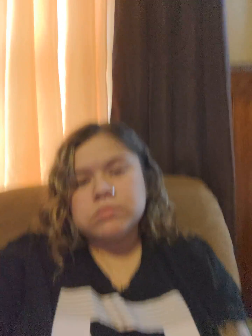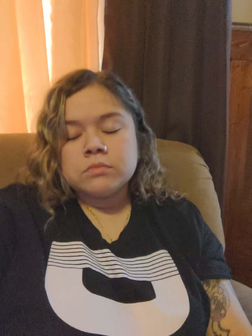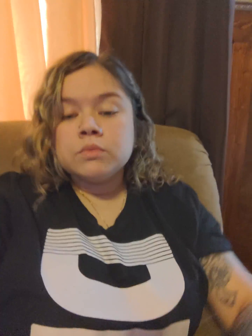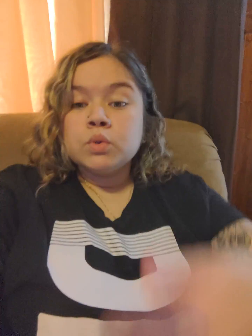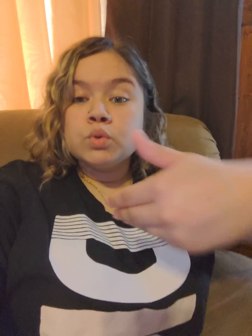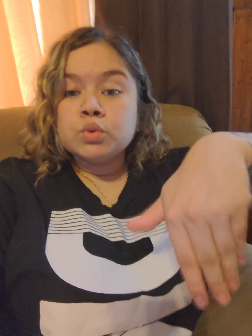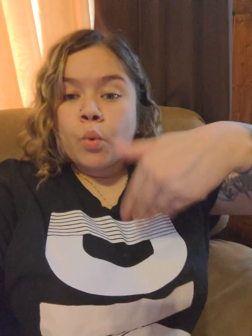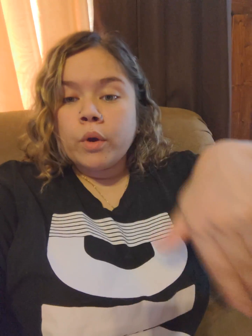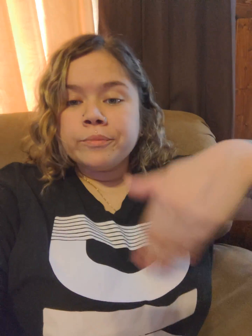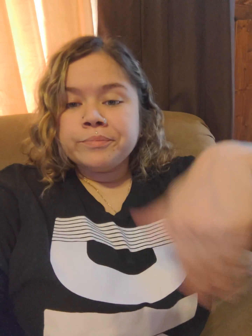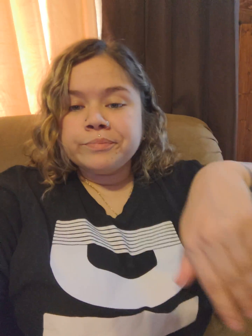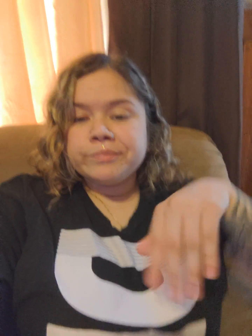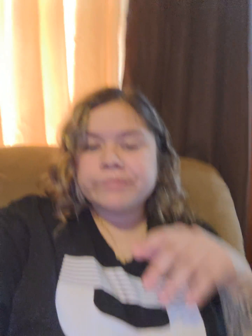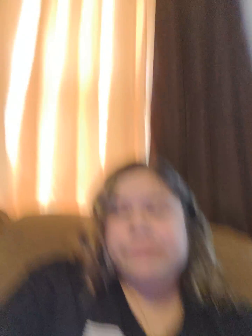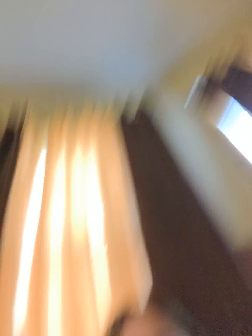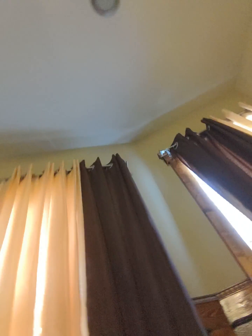shorts